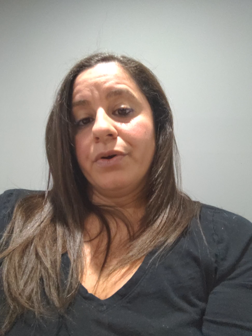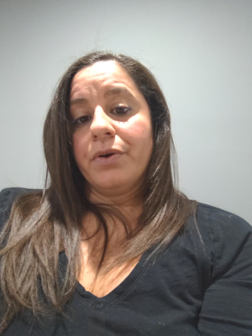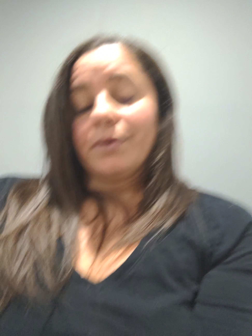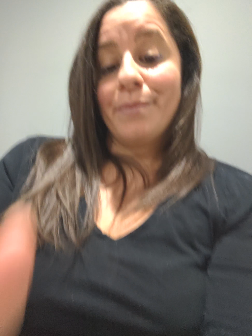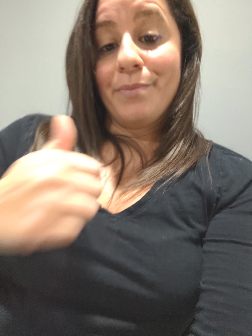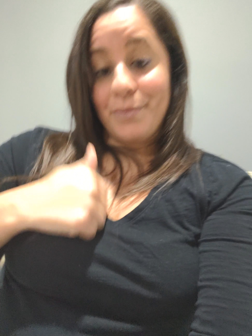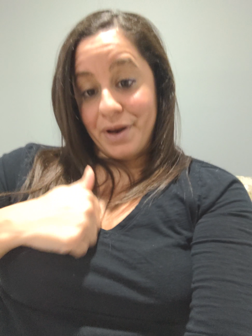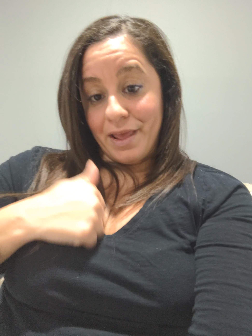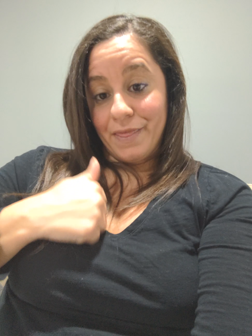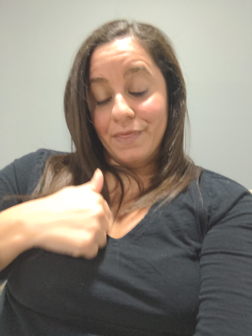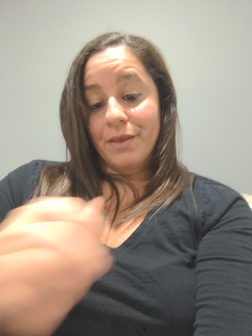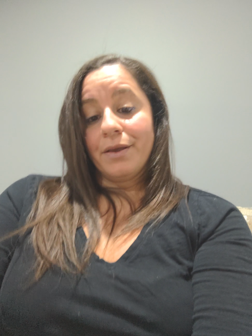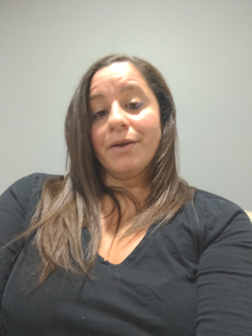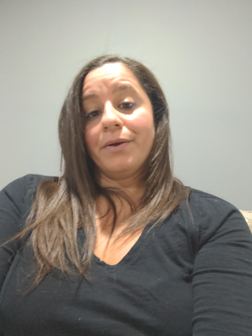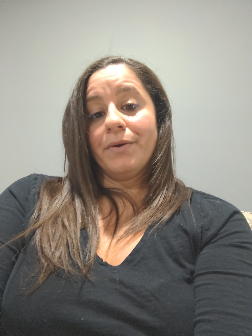bath